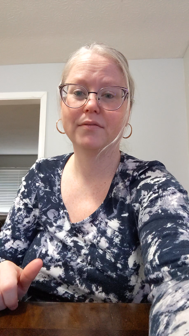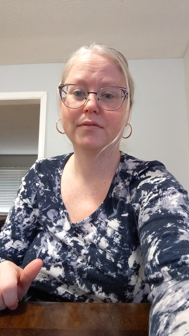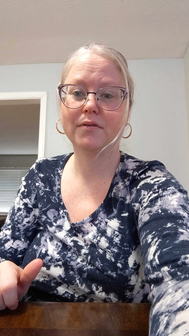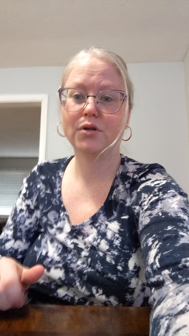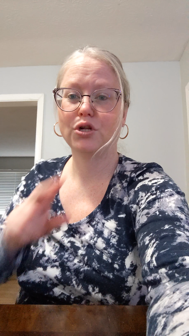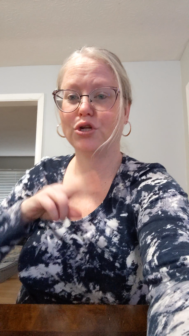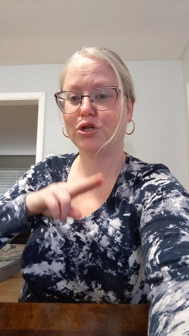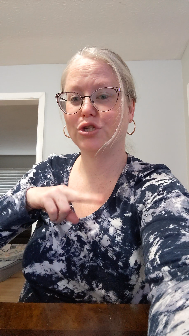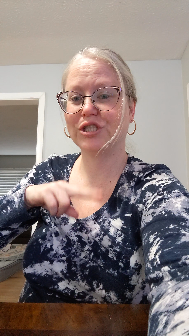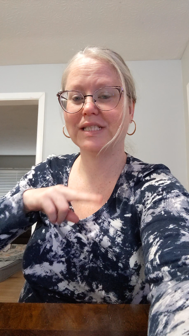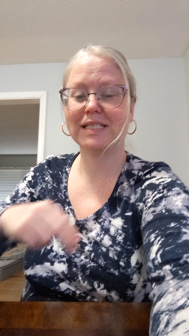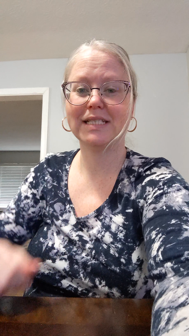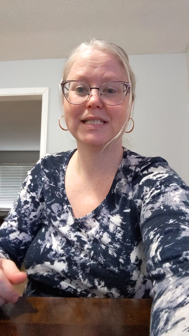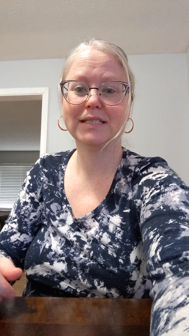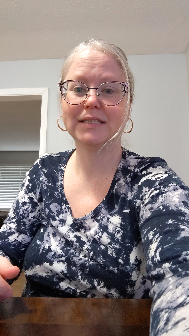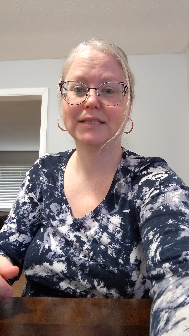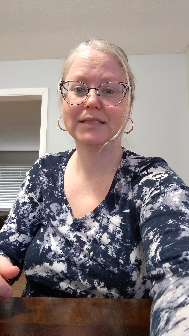nurse